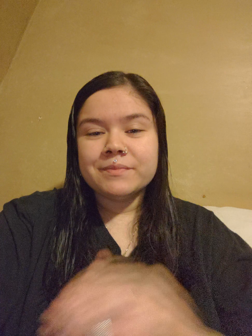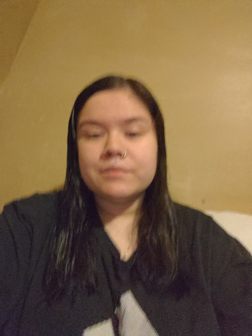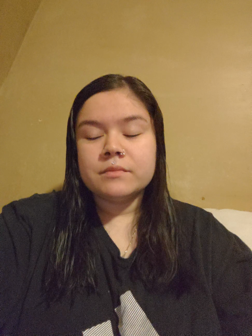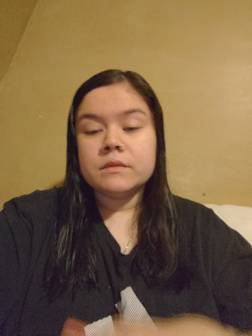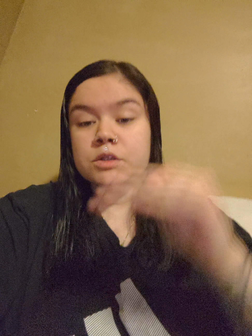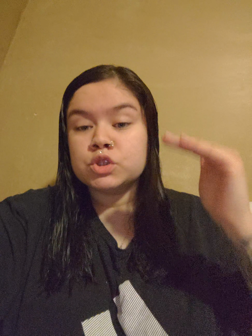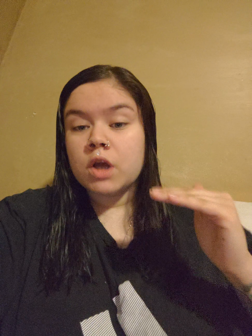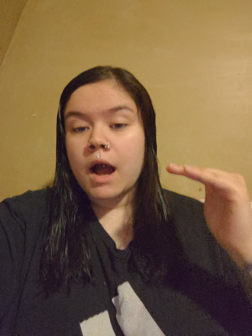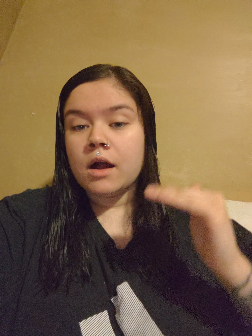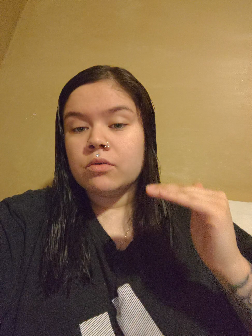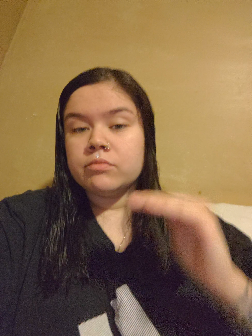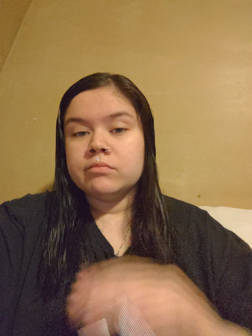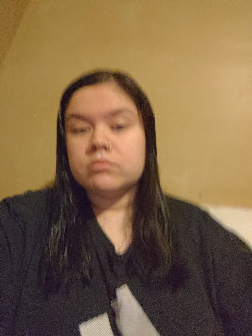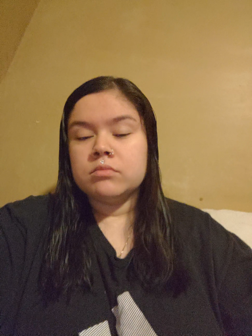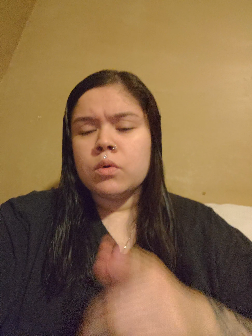child